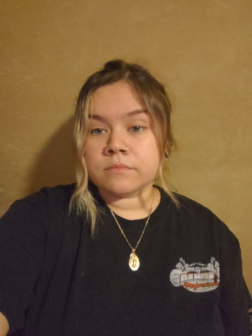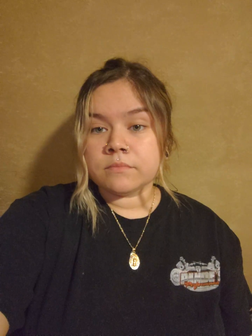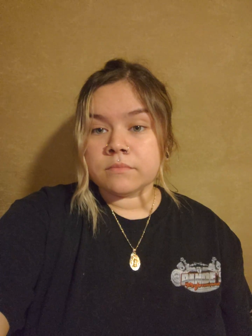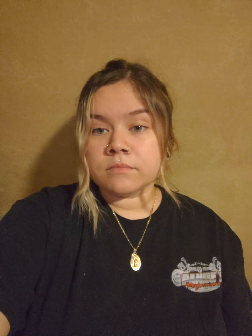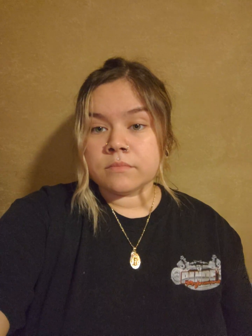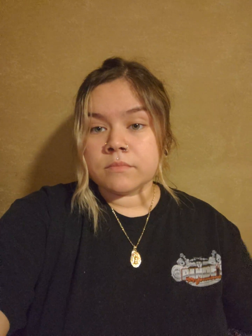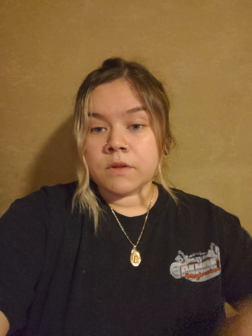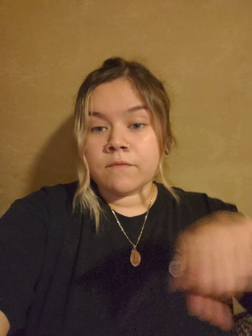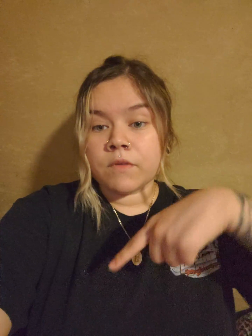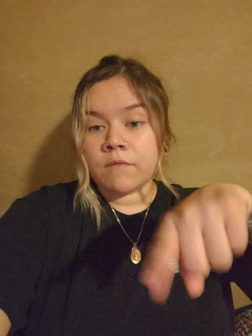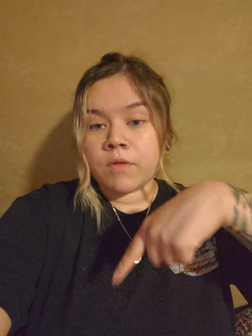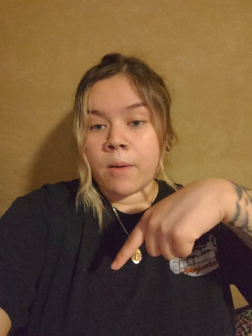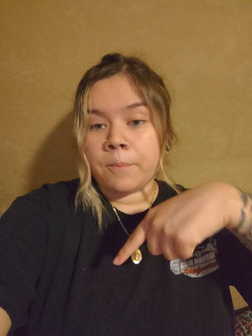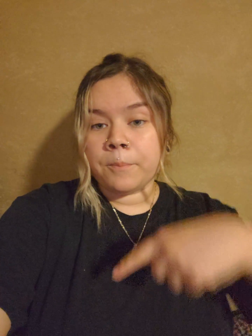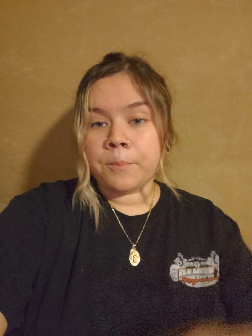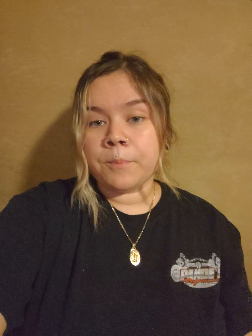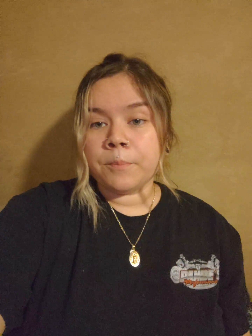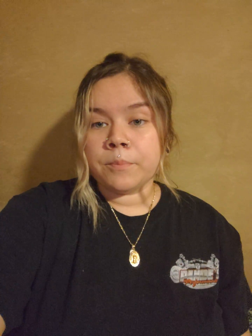flip-flop